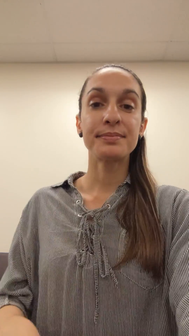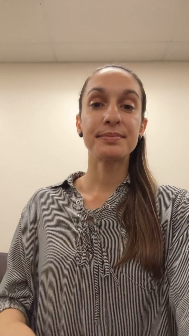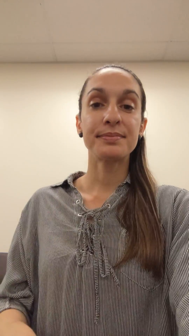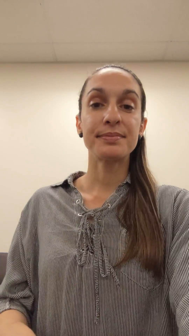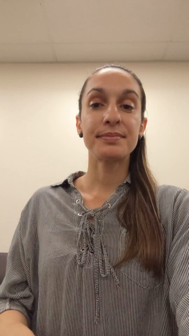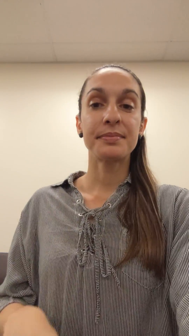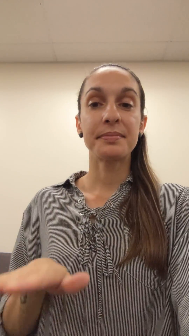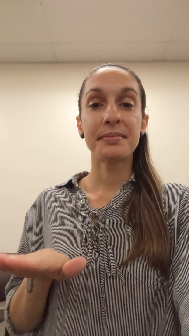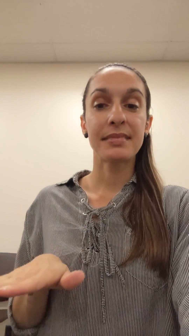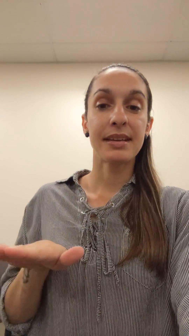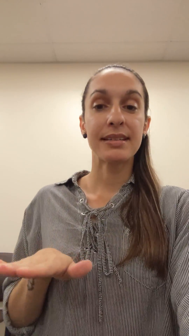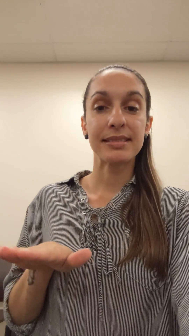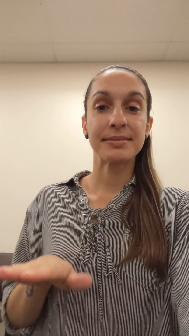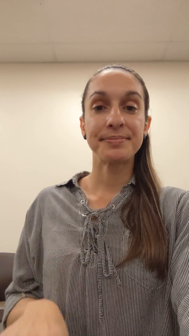penguin